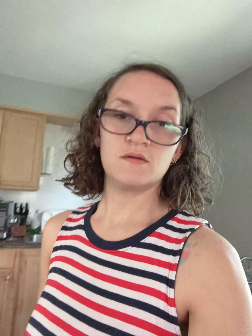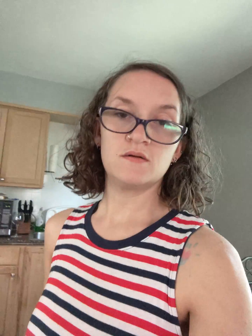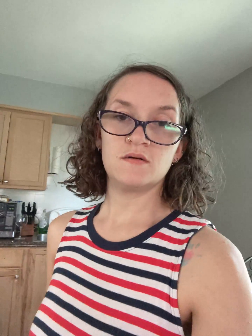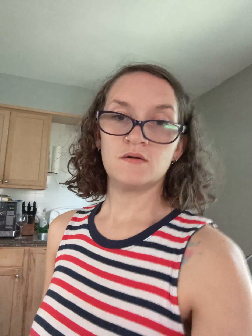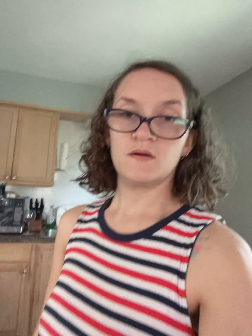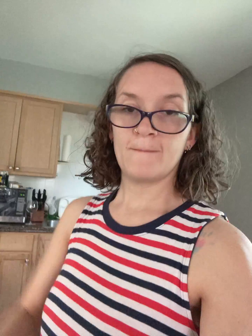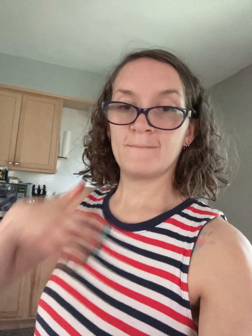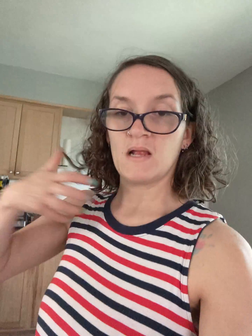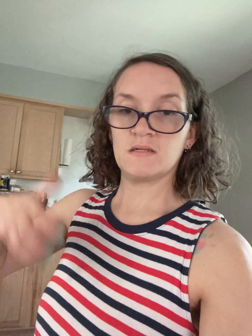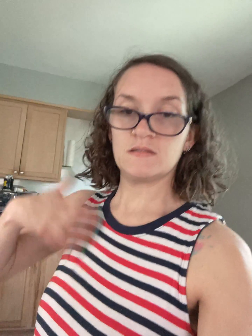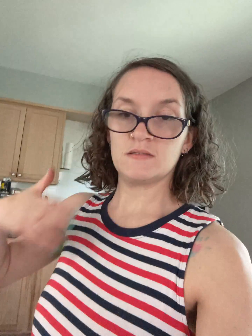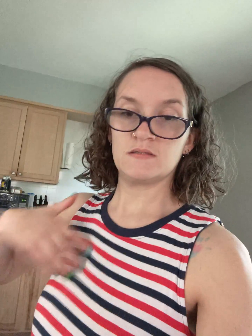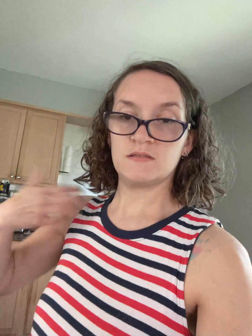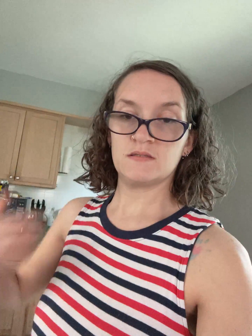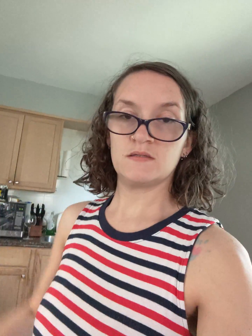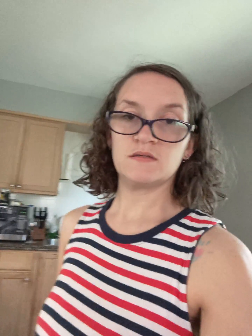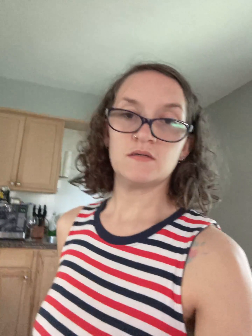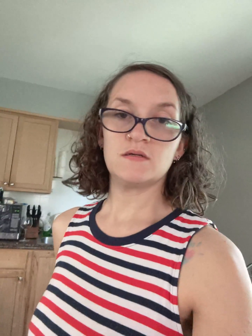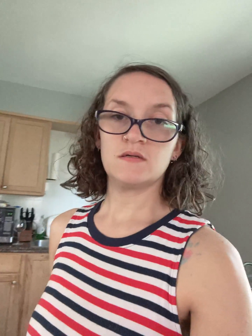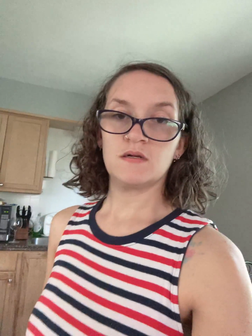monkey